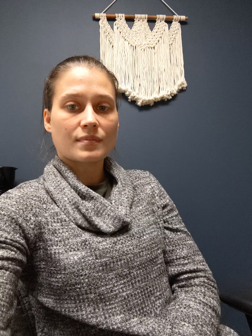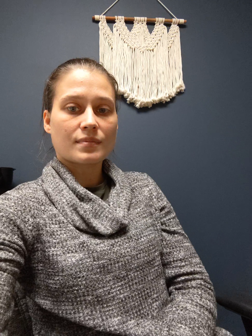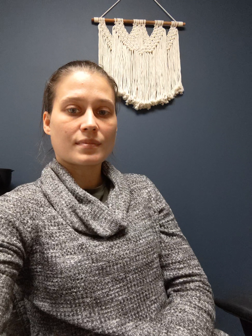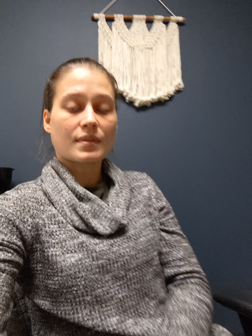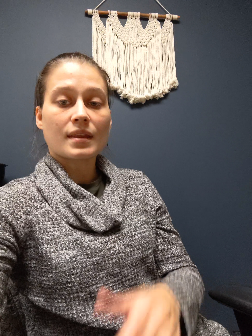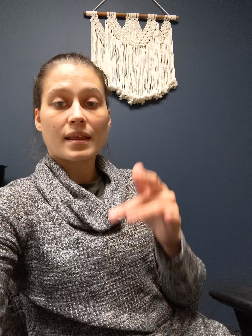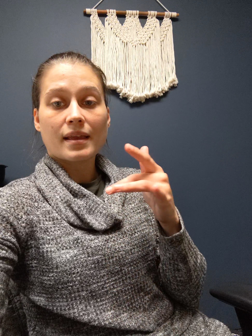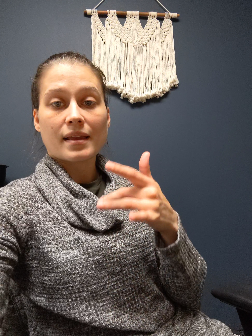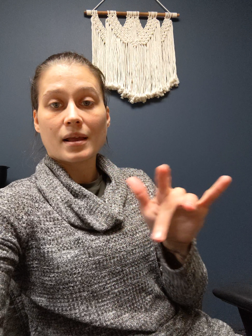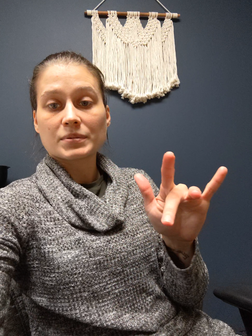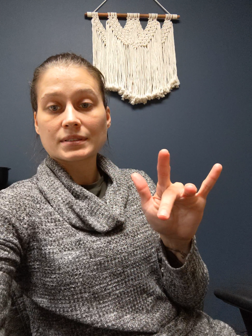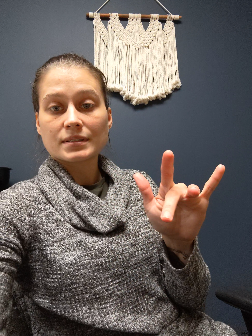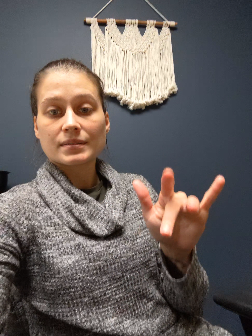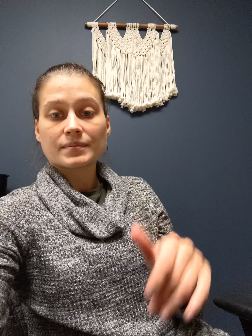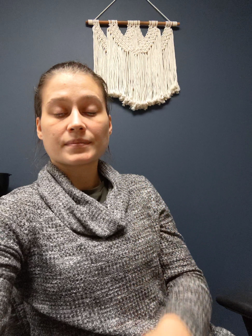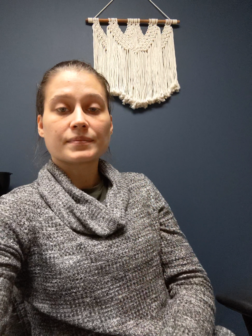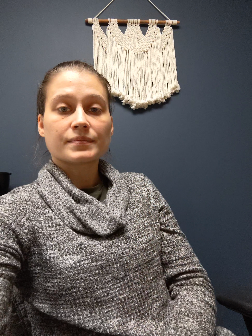empty